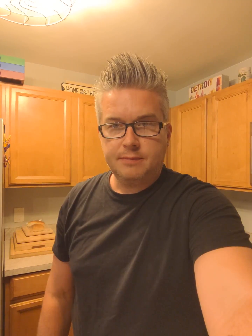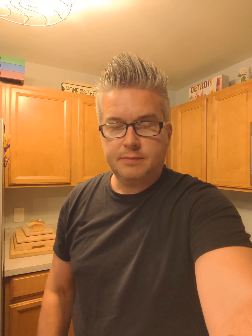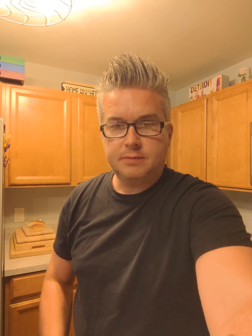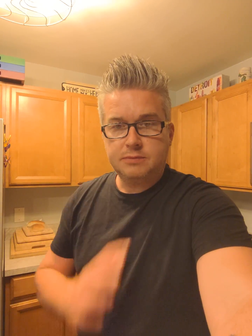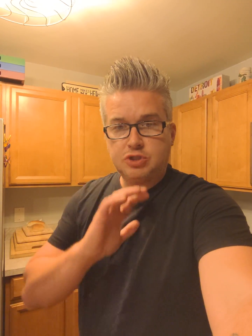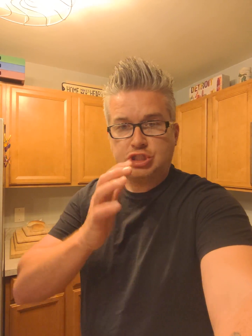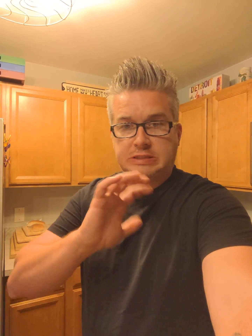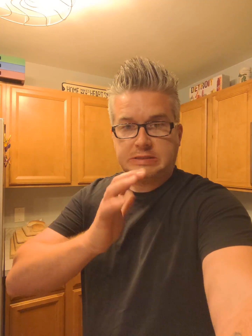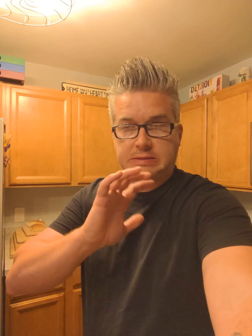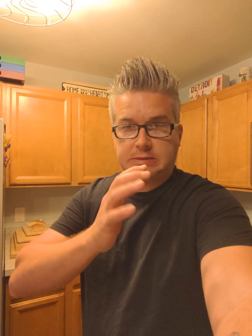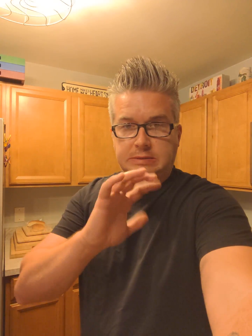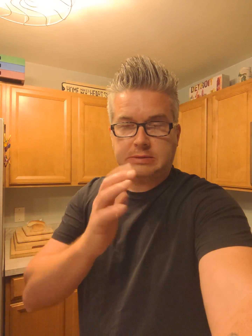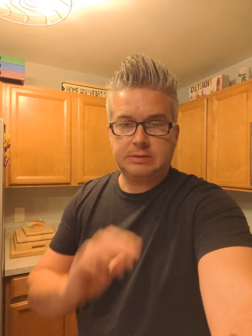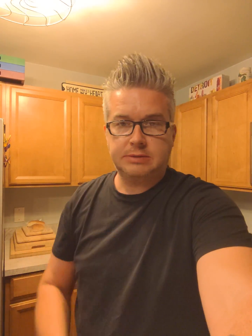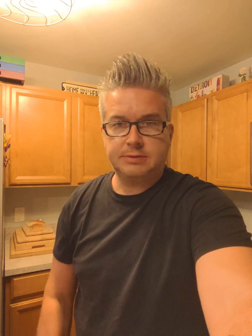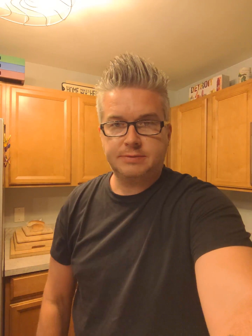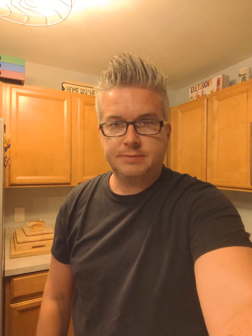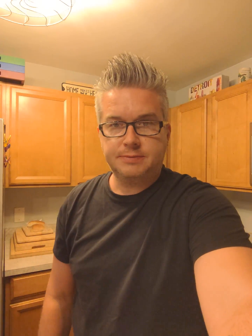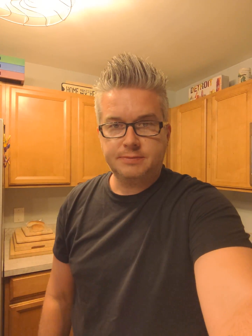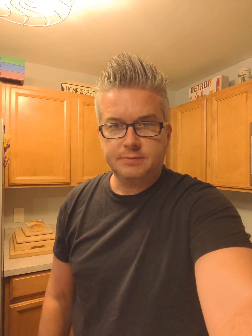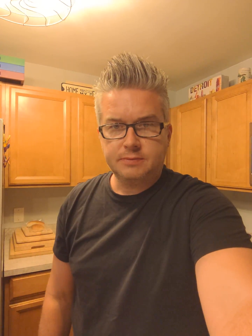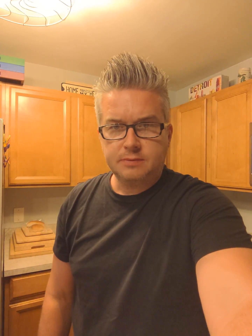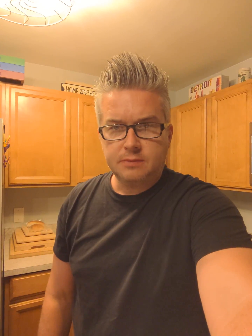cheese